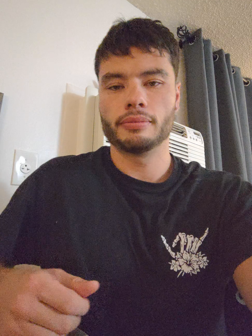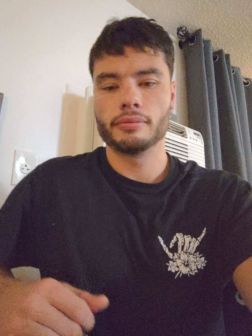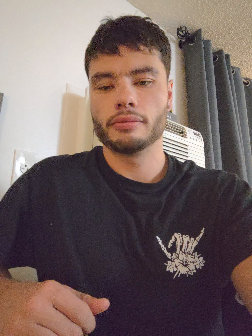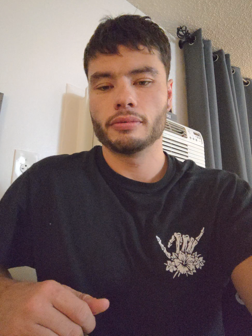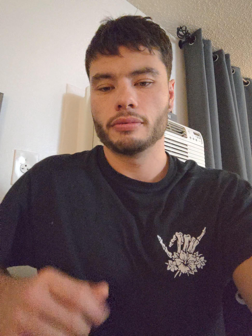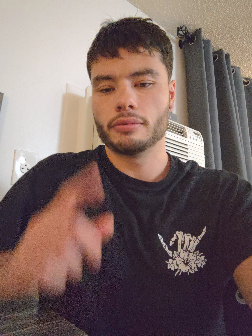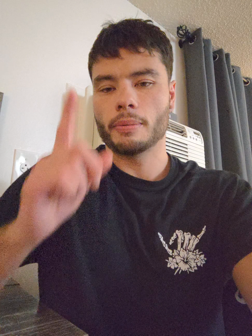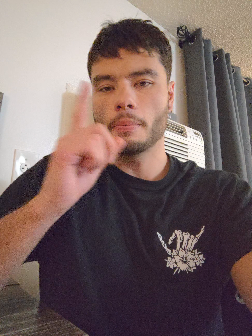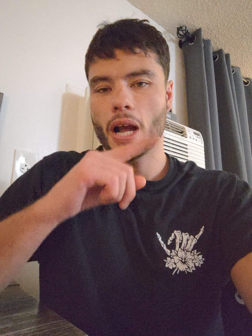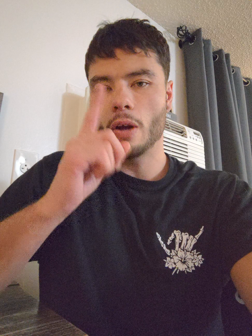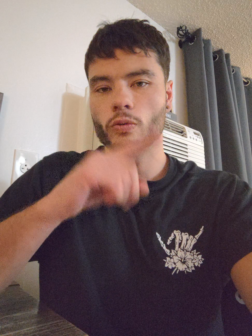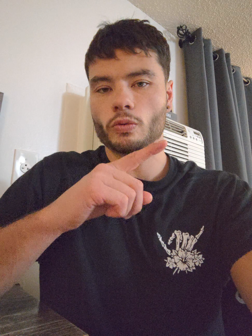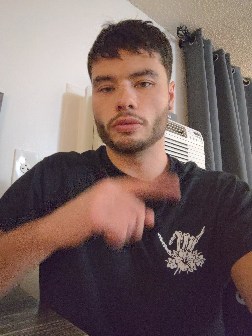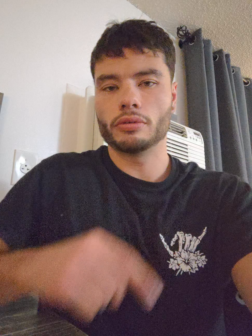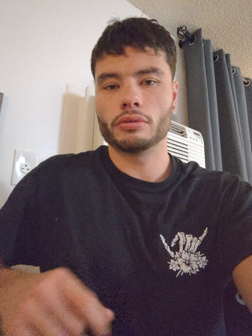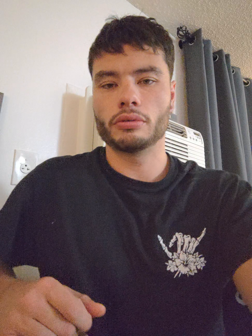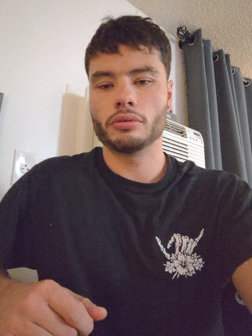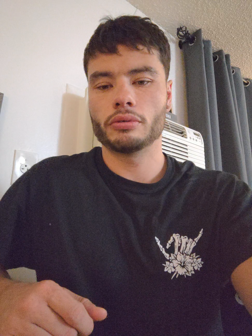mouse